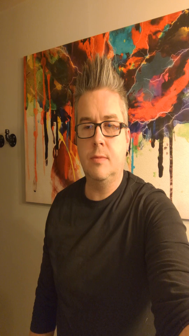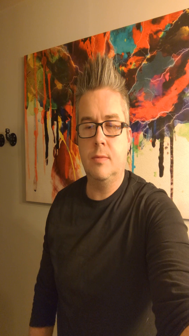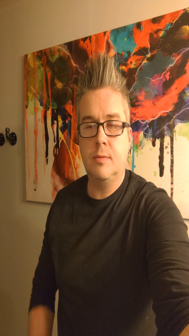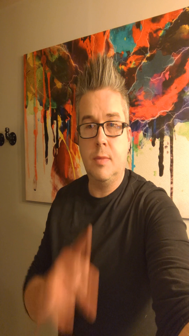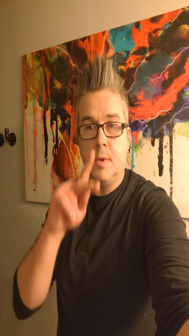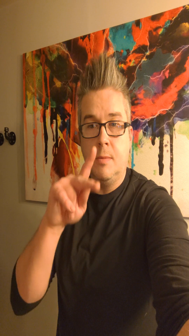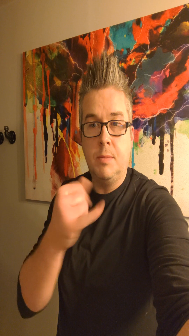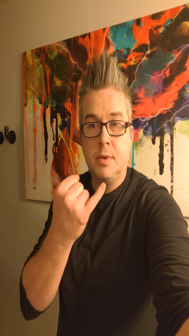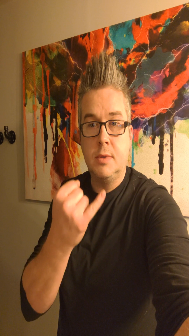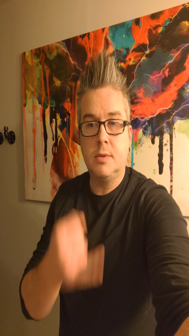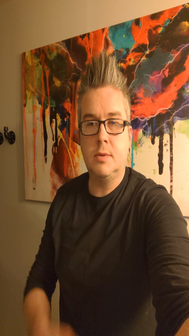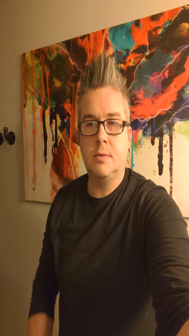pajamas